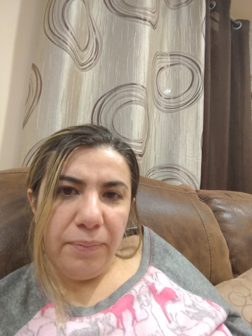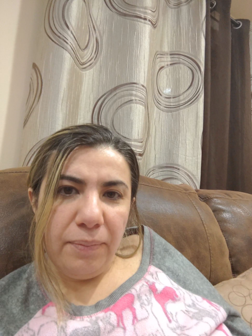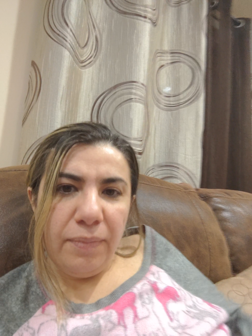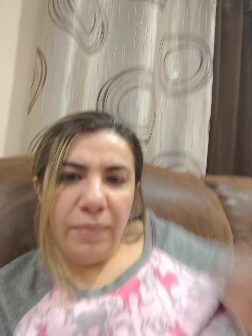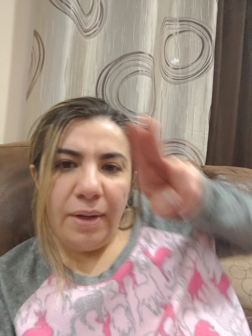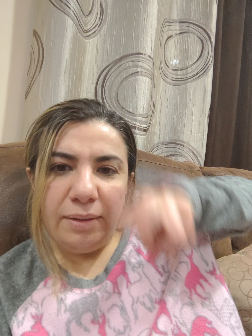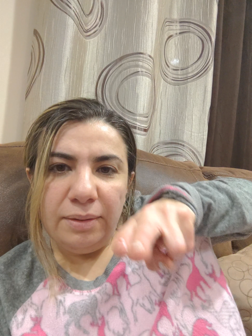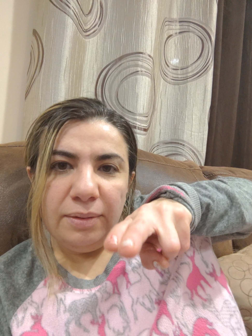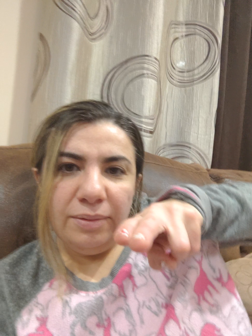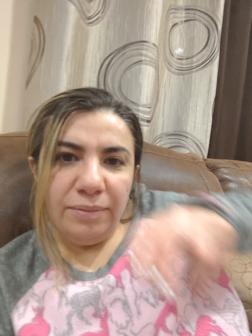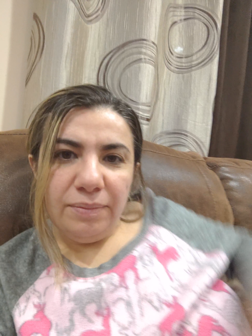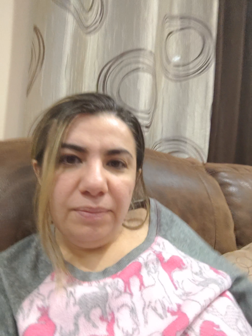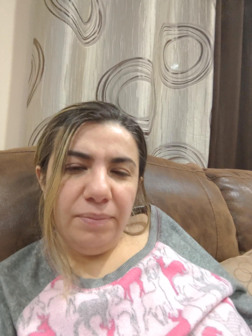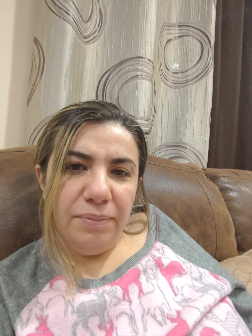chair